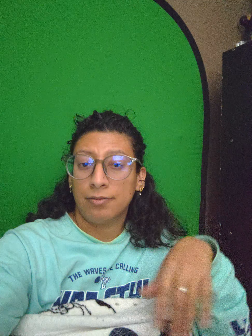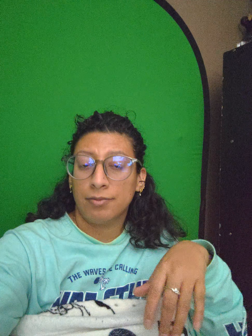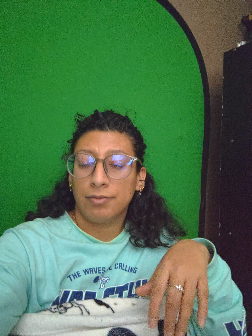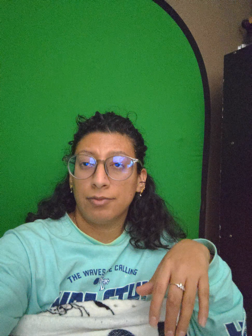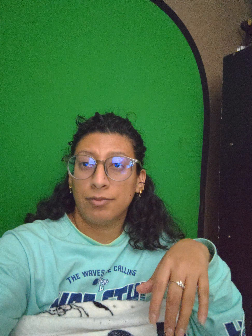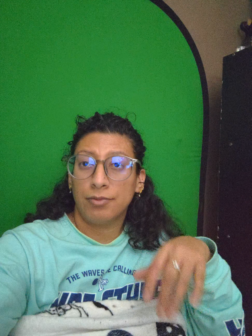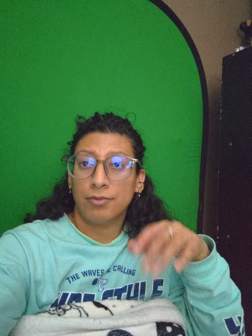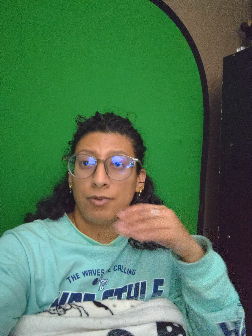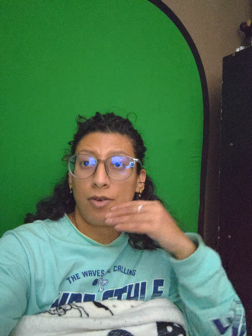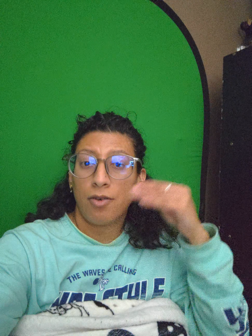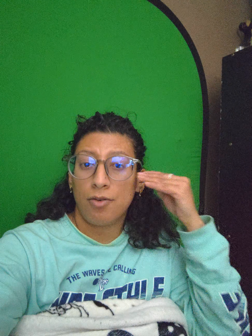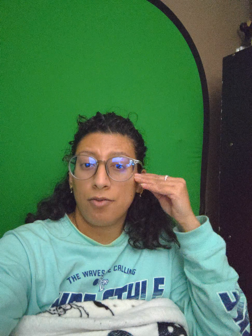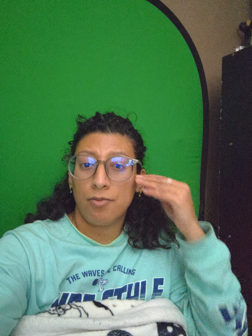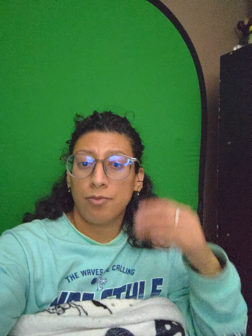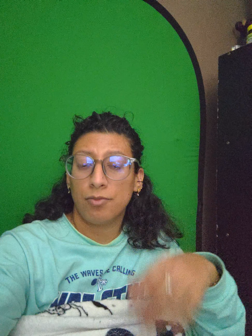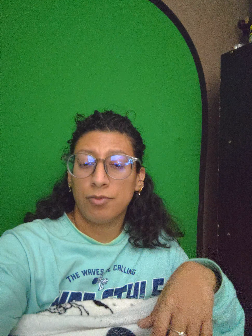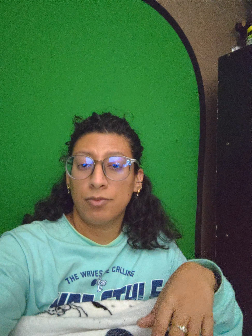home